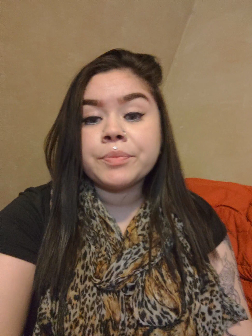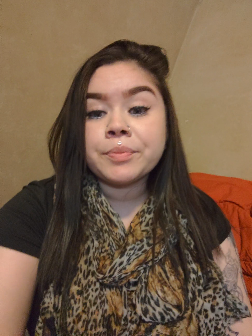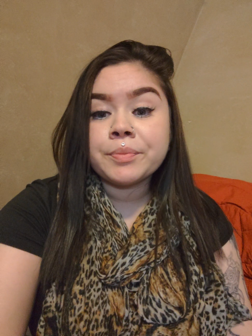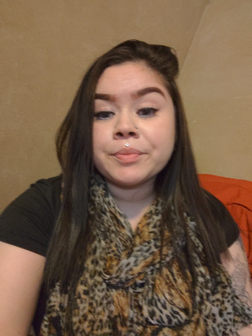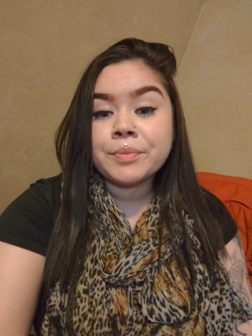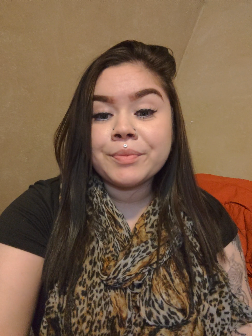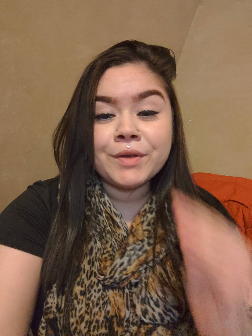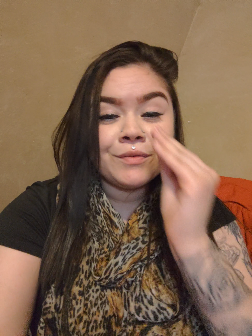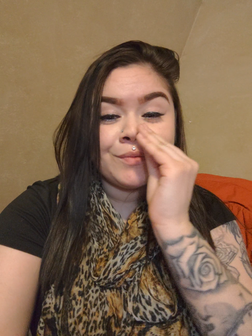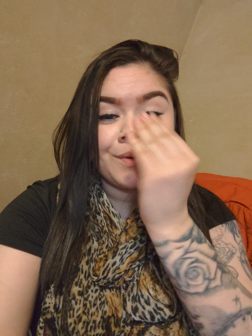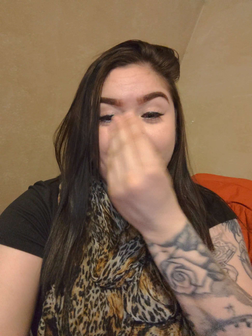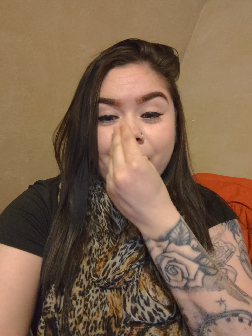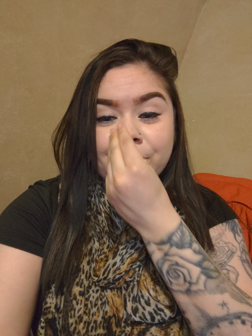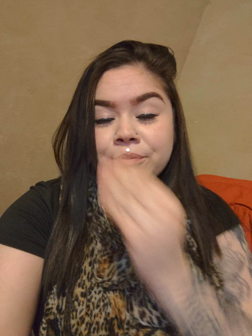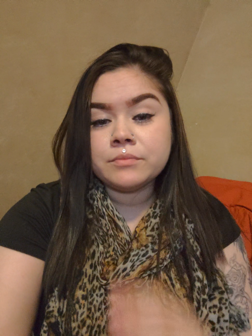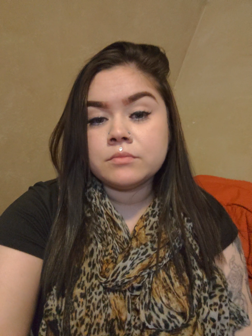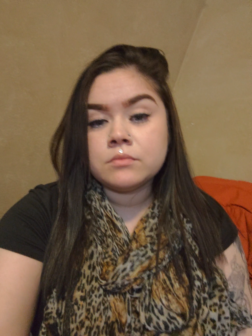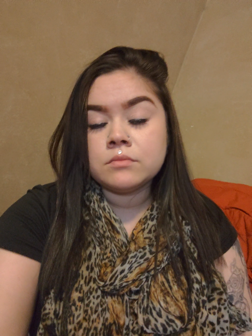flower